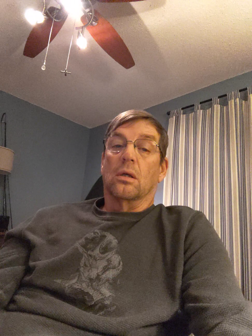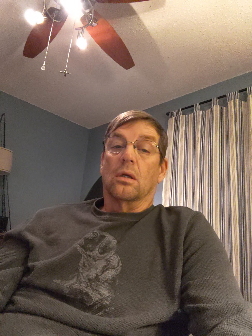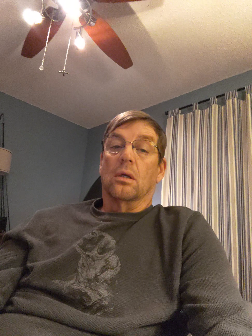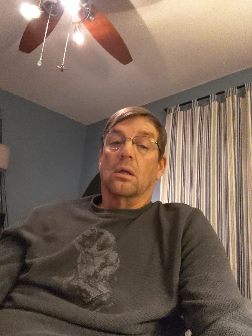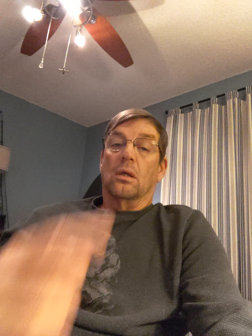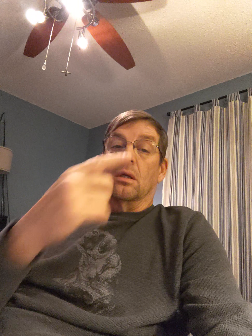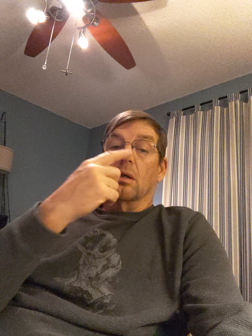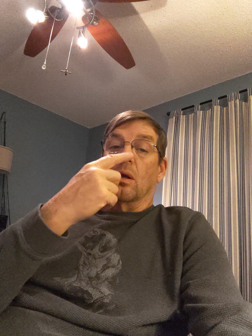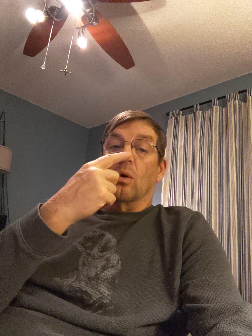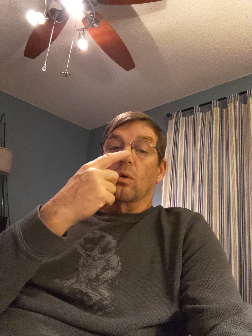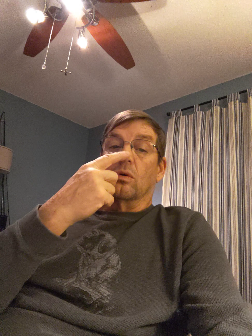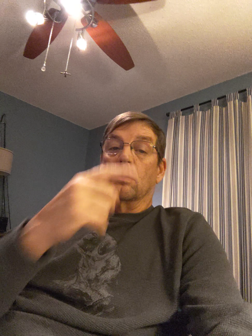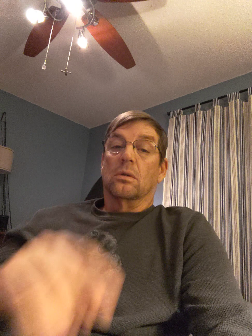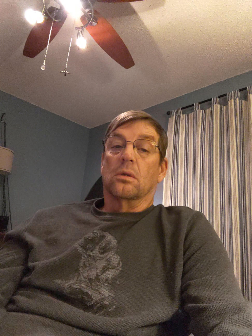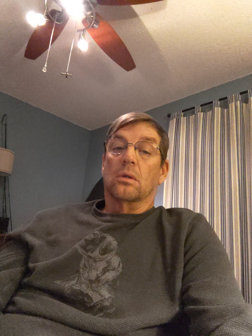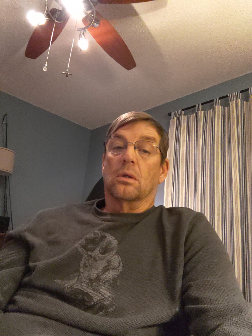nose